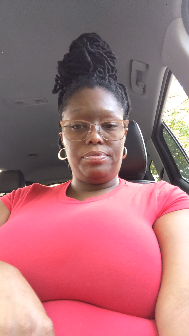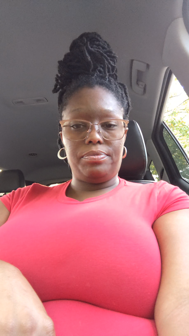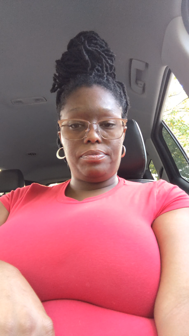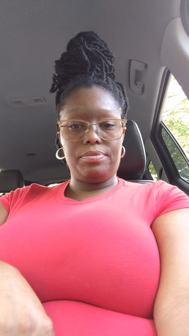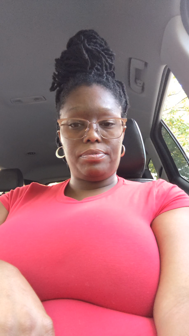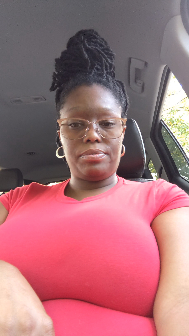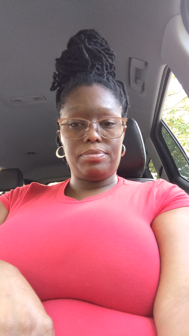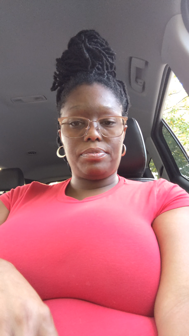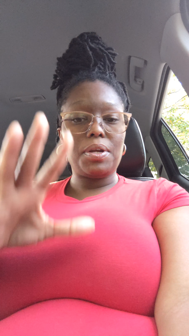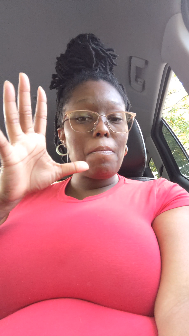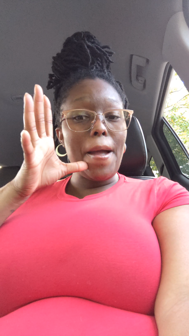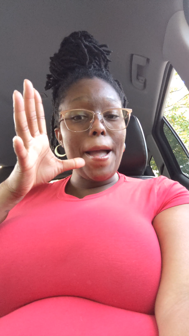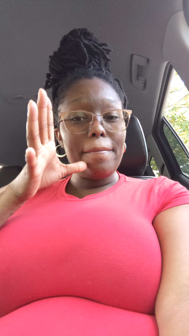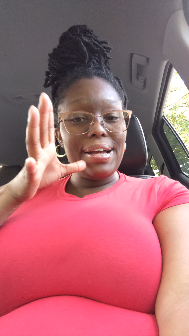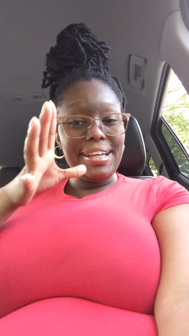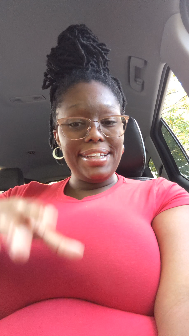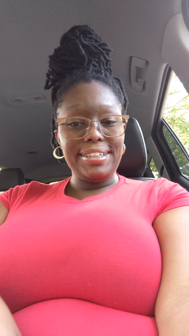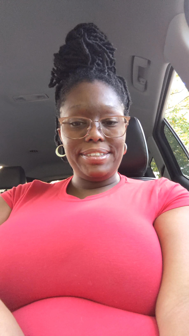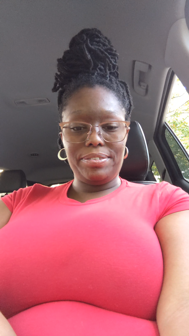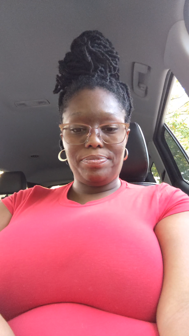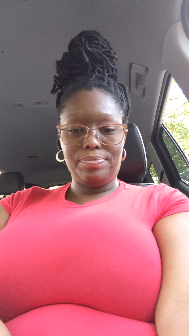mommy